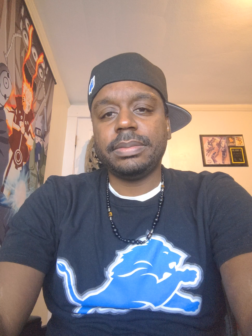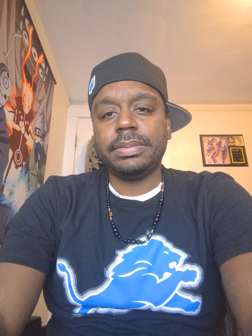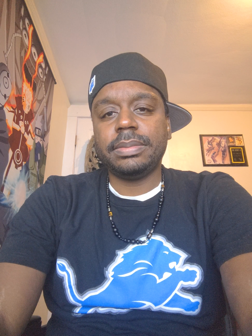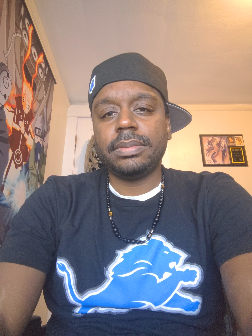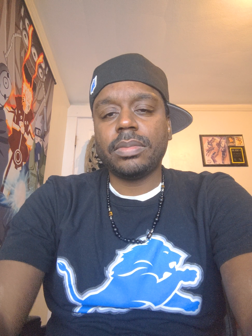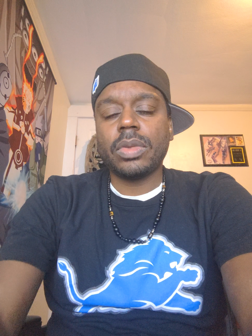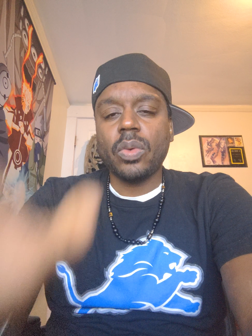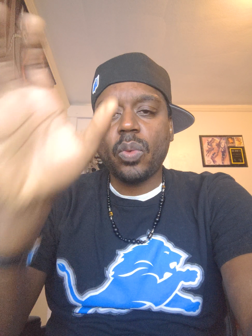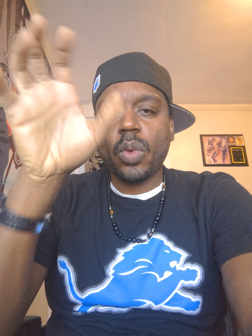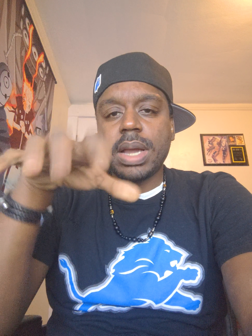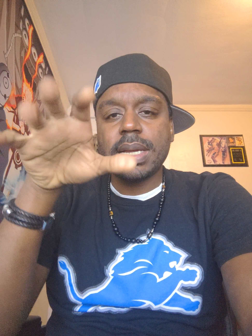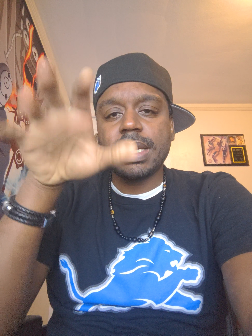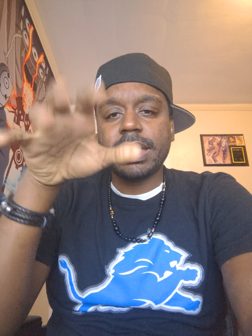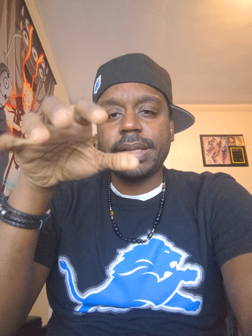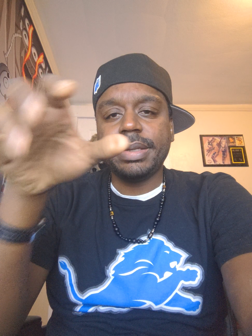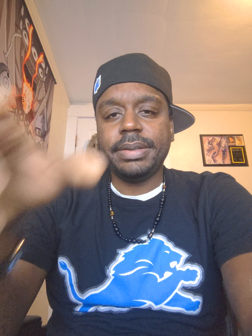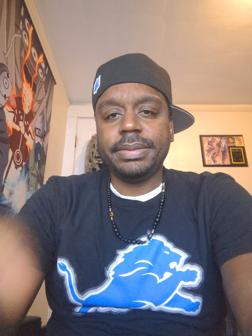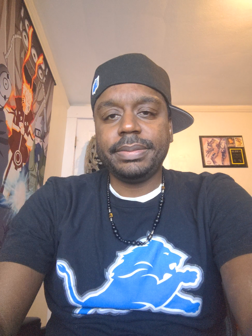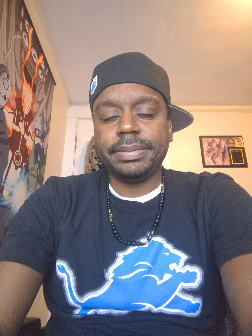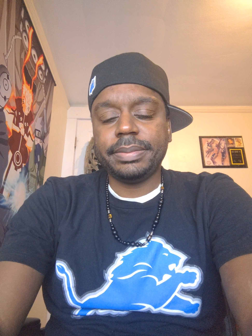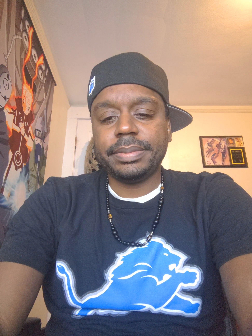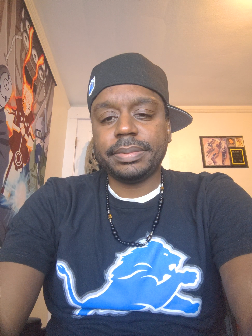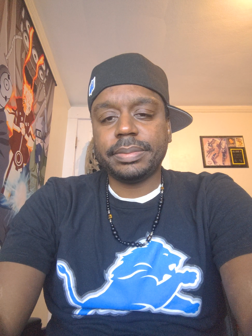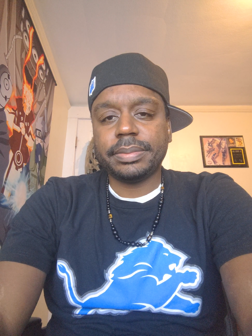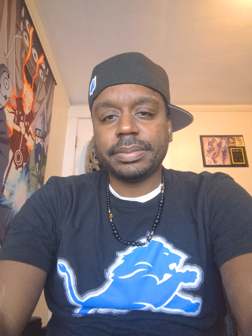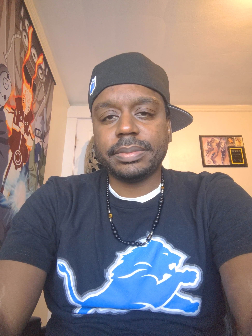rain